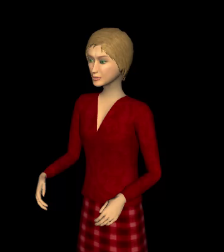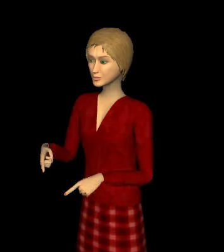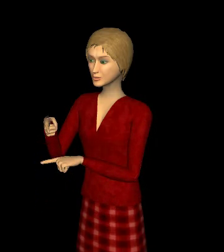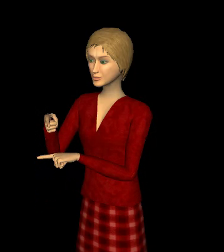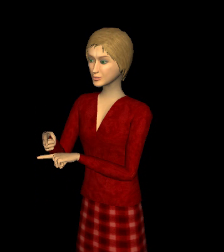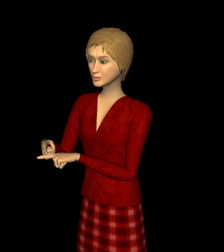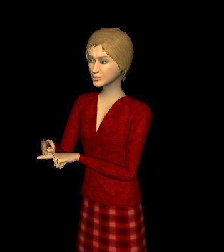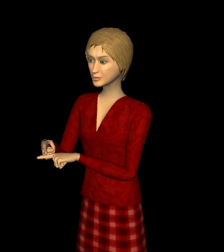نصف